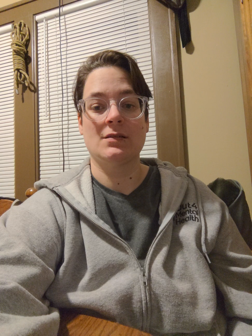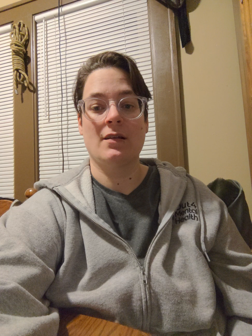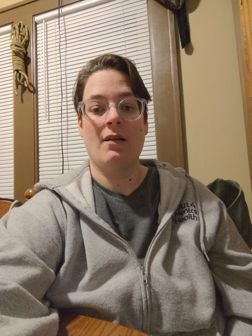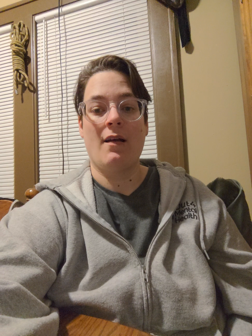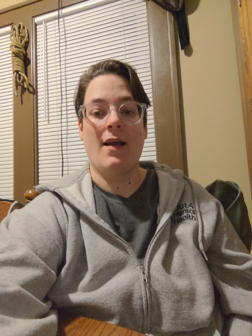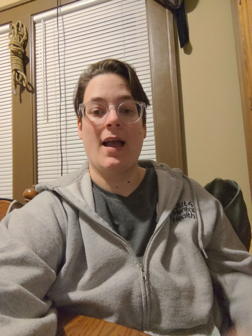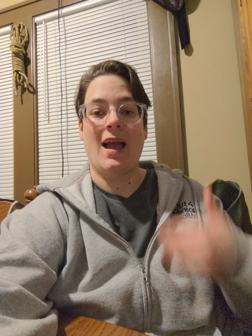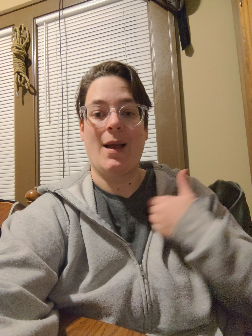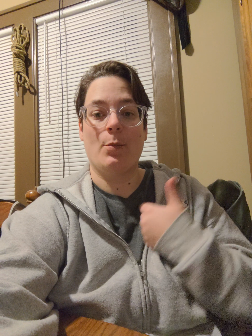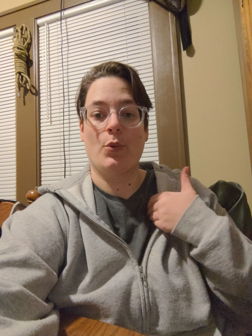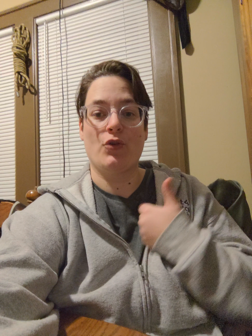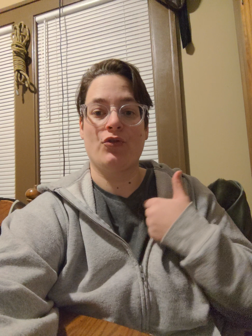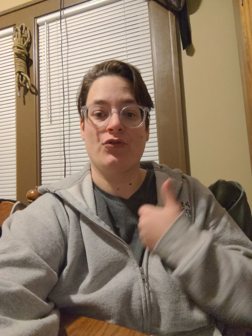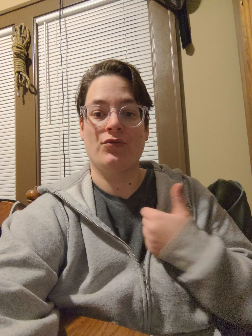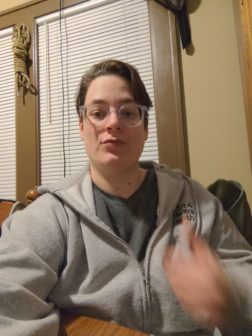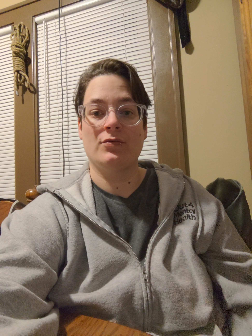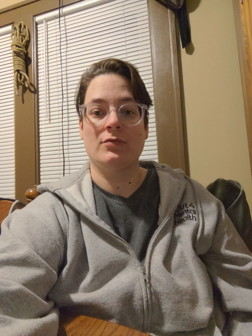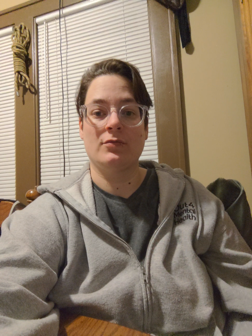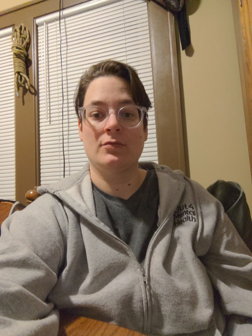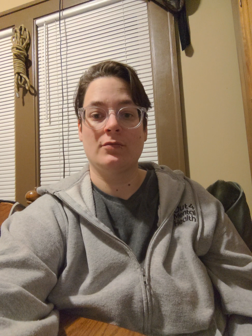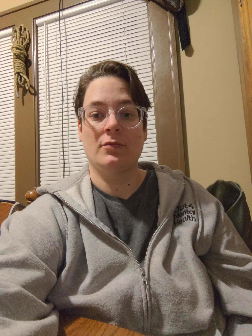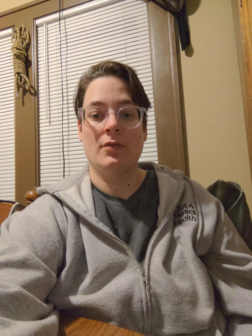animal